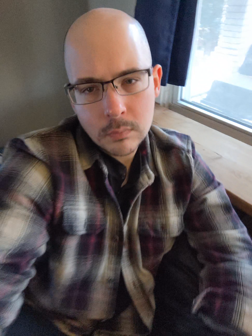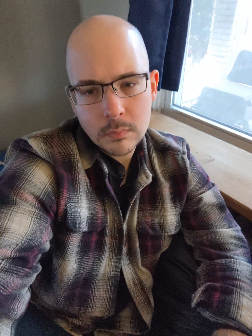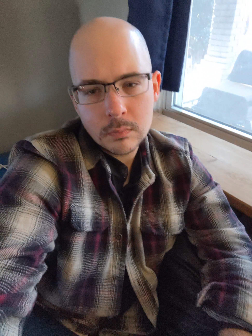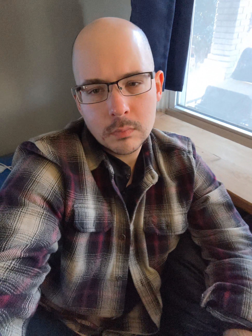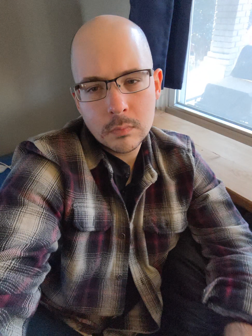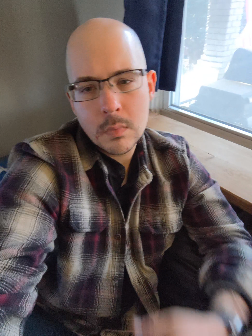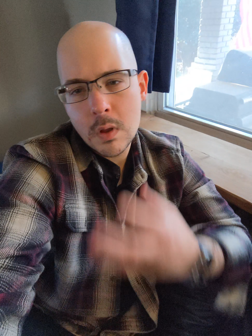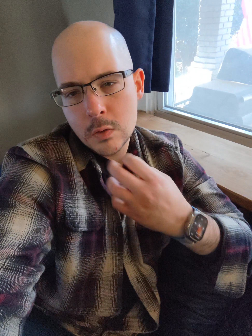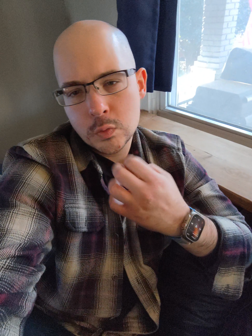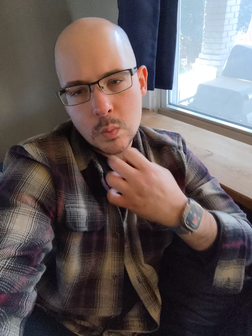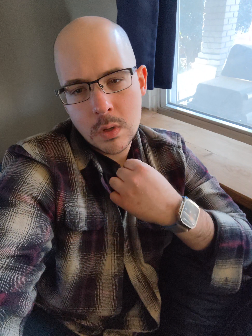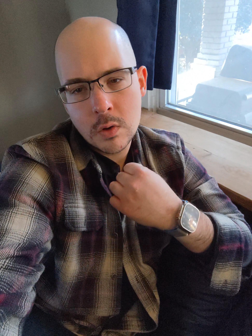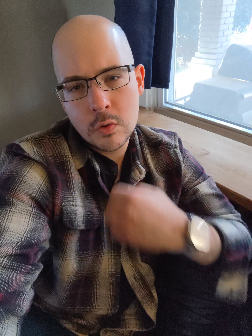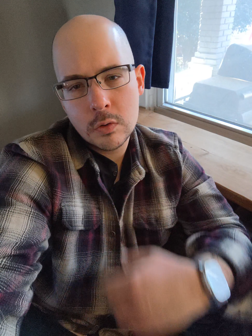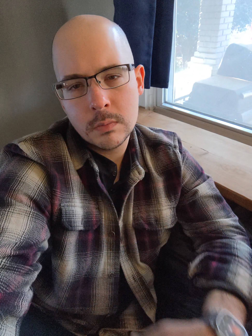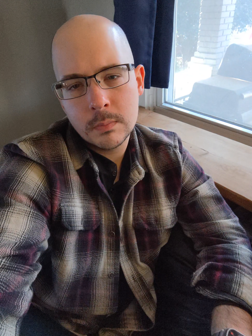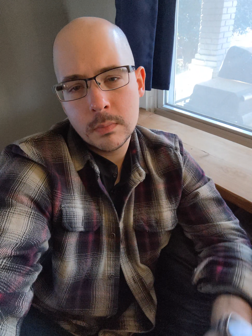underwear